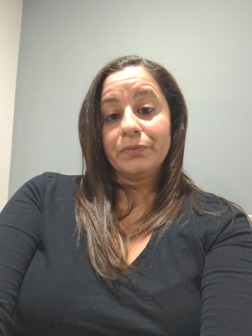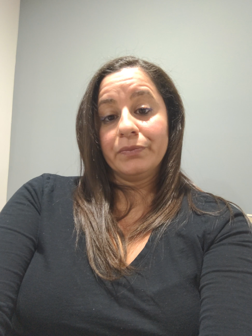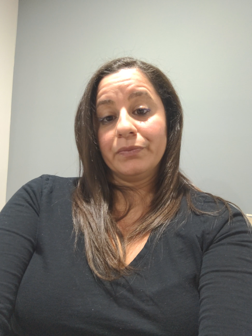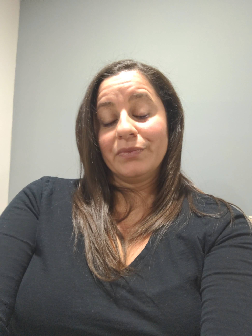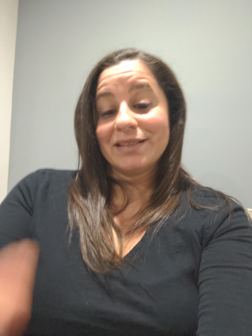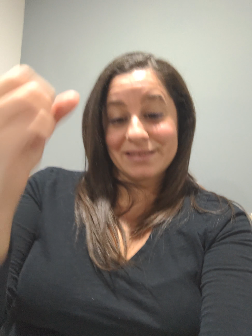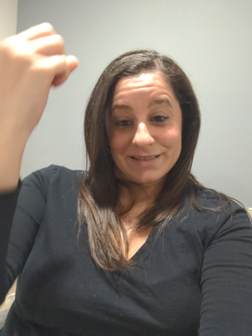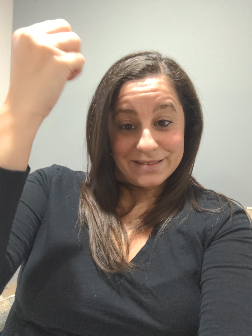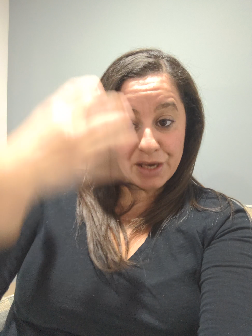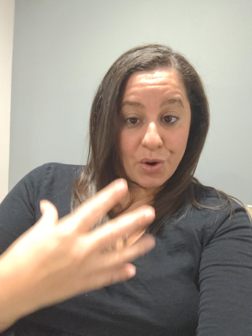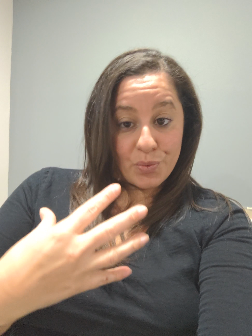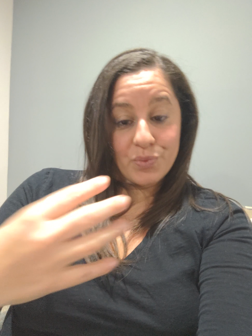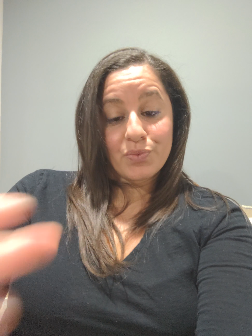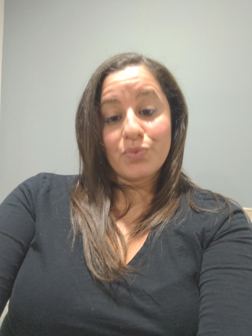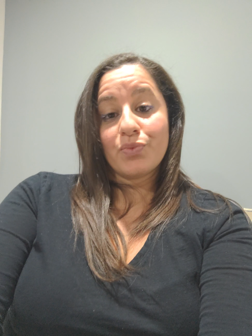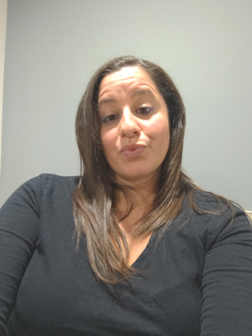shower